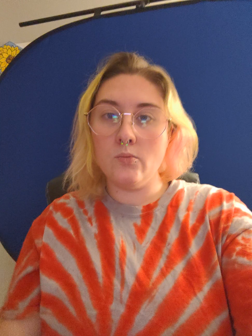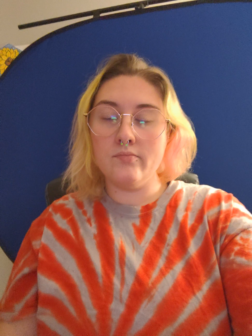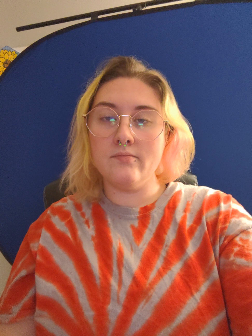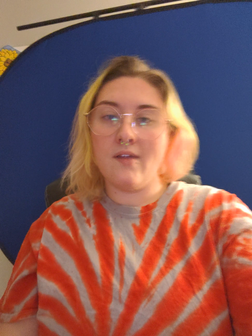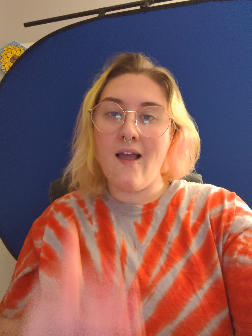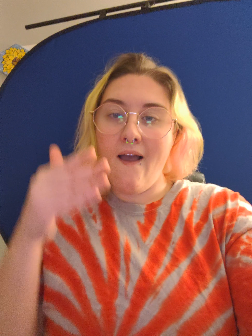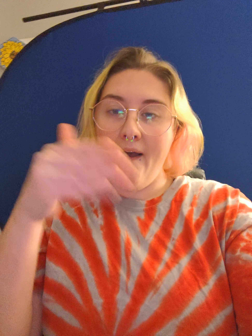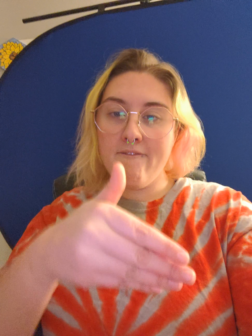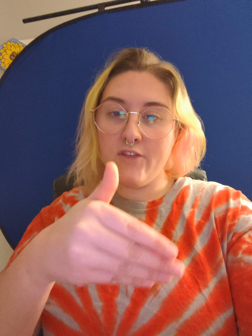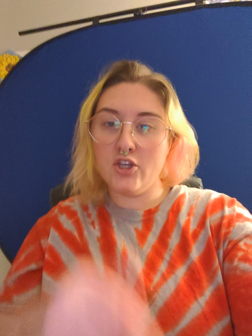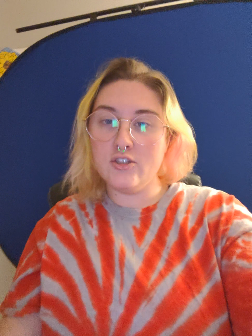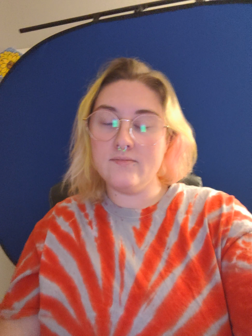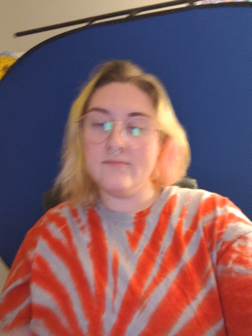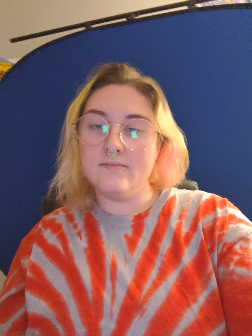after